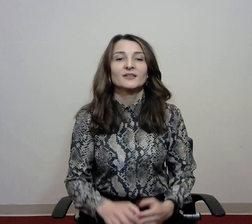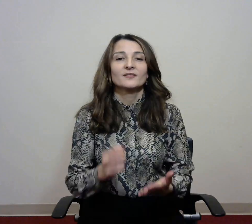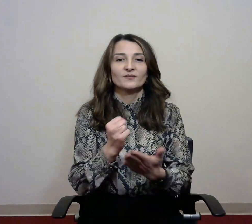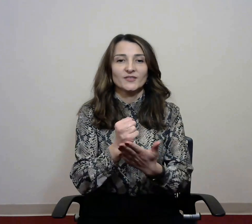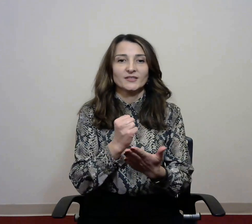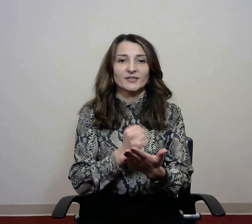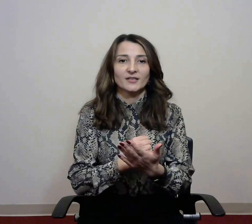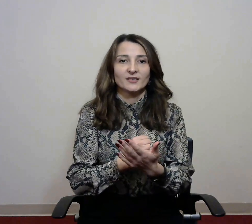viza